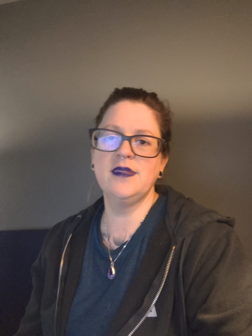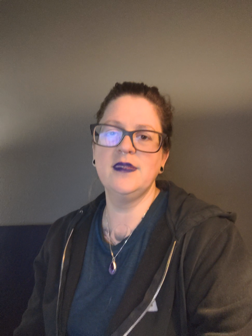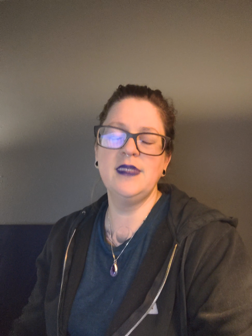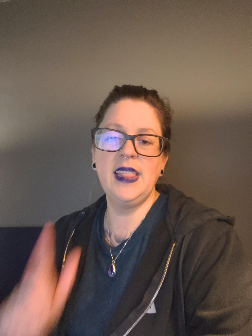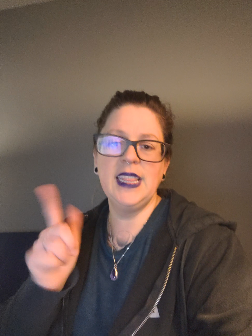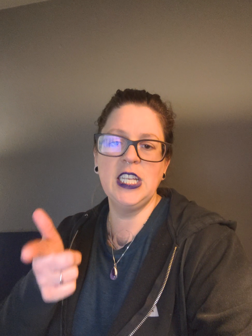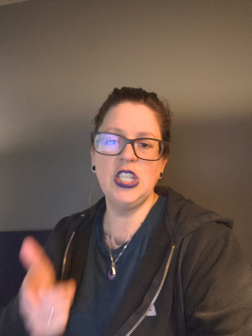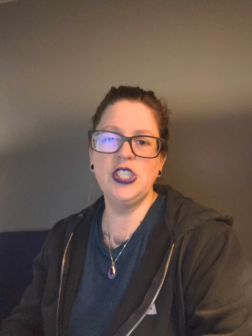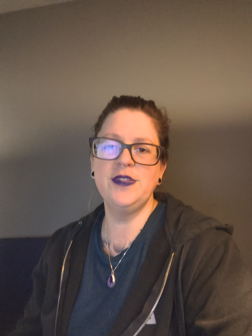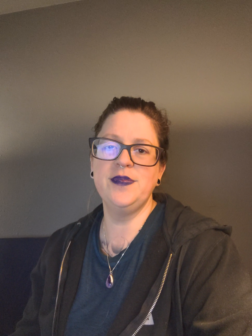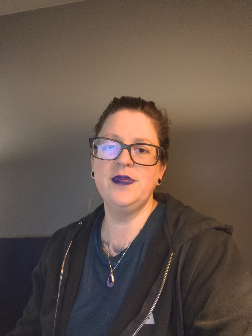later